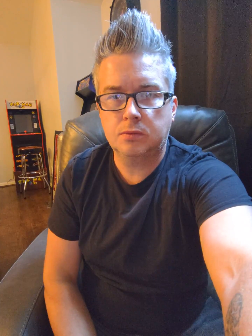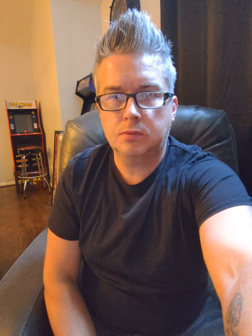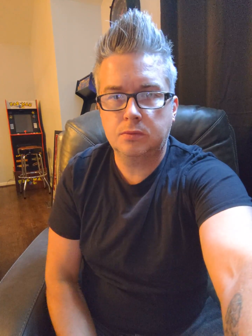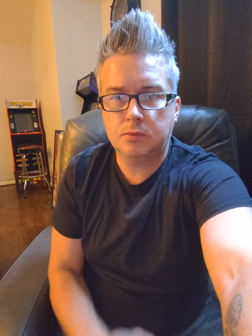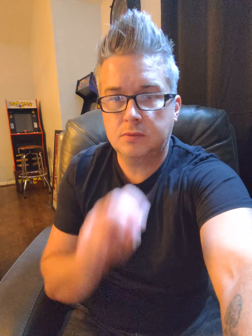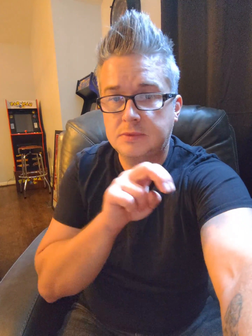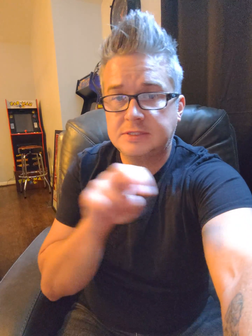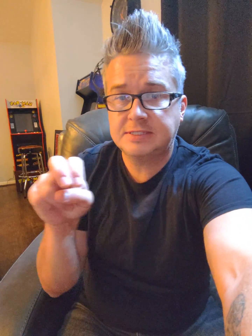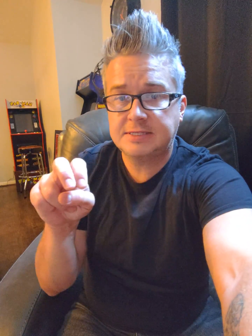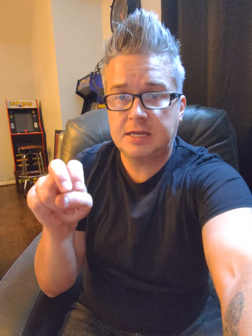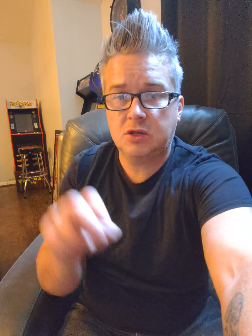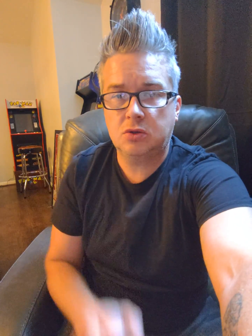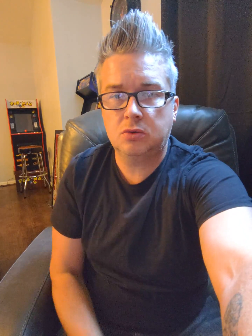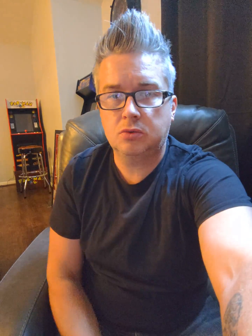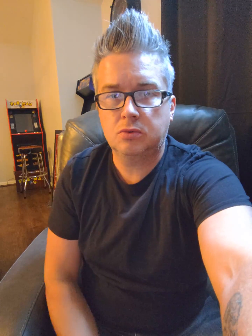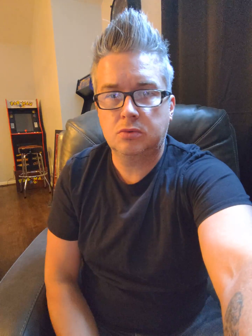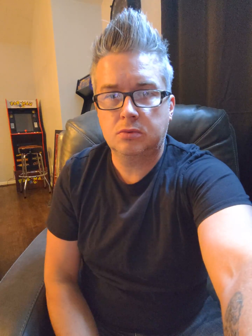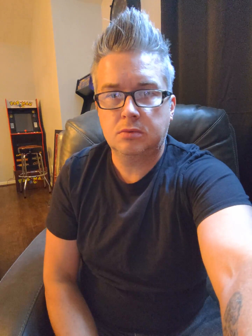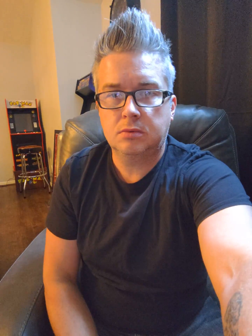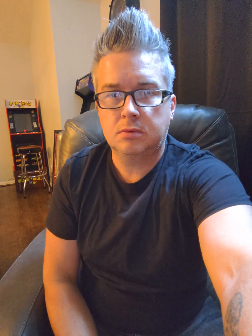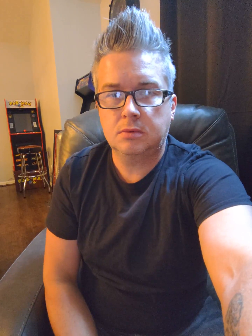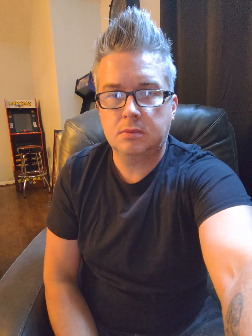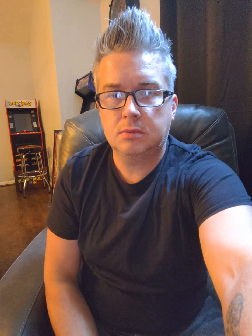bench